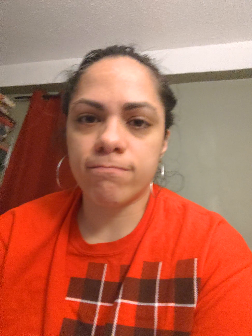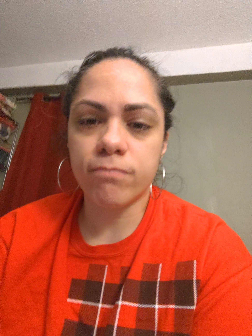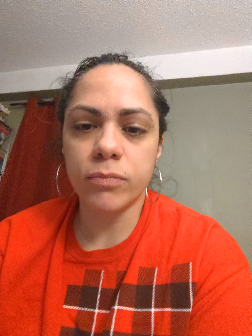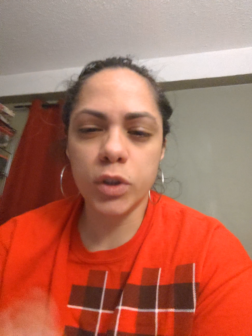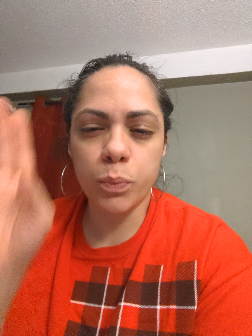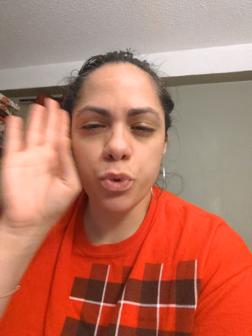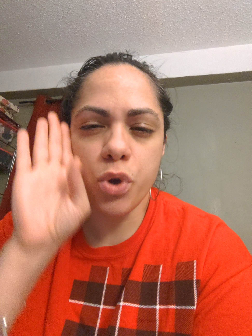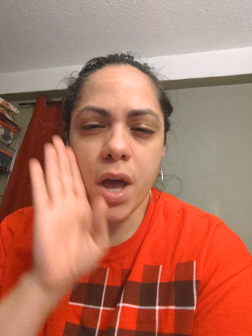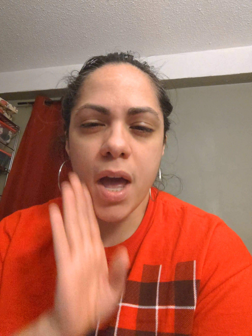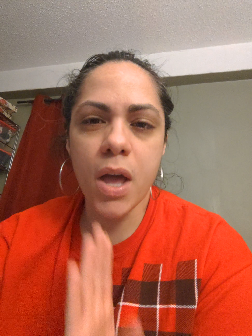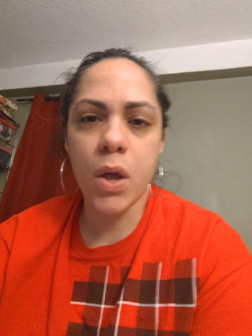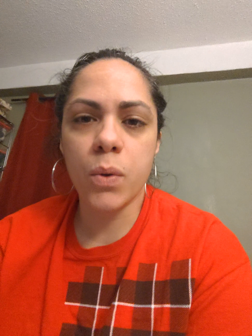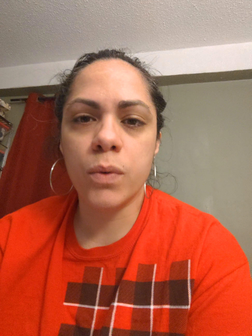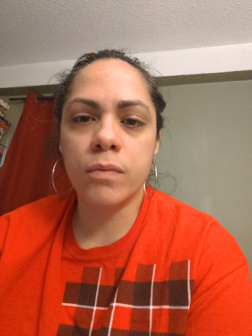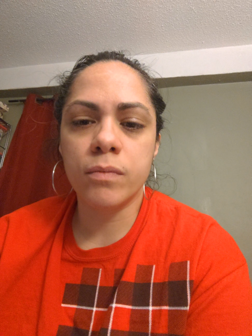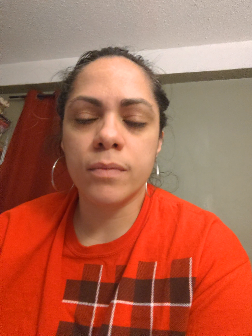brown